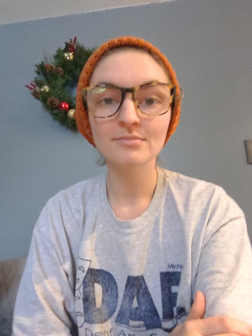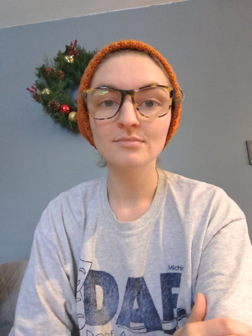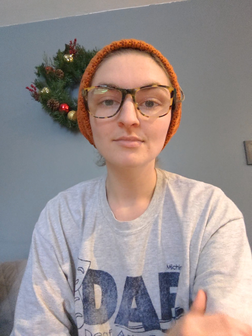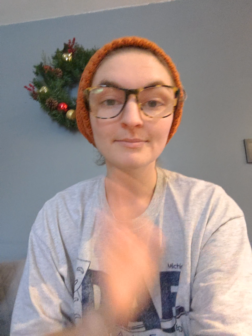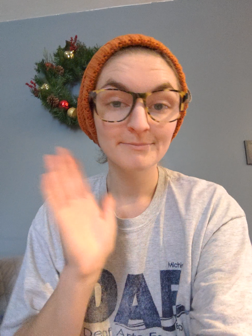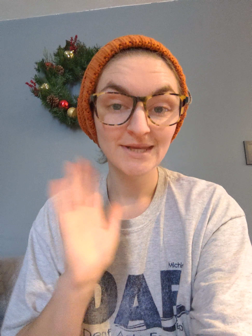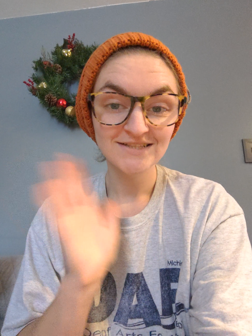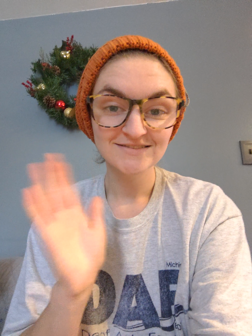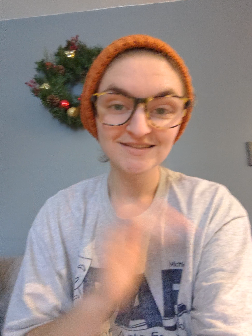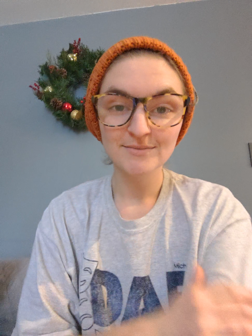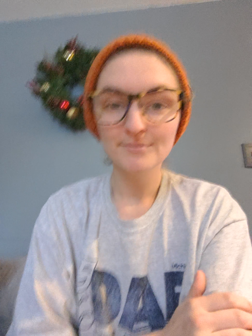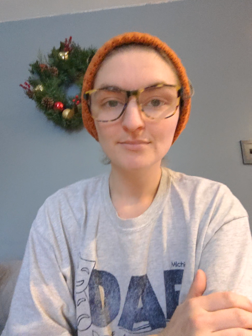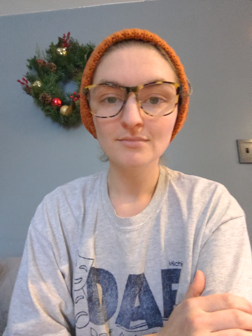bye